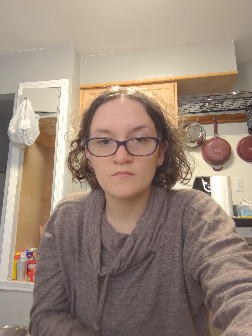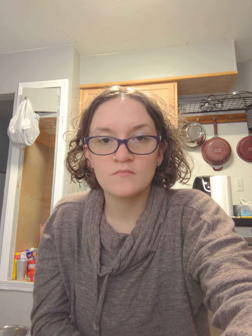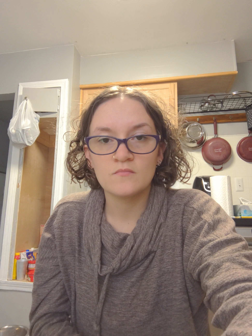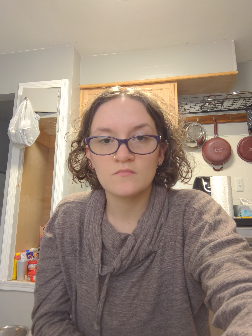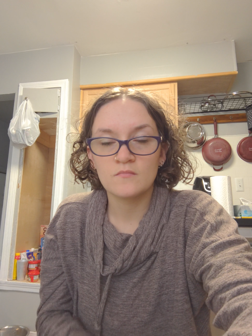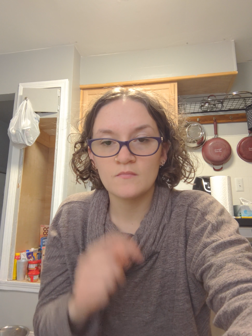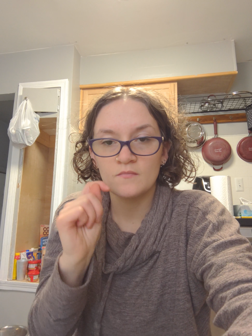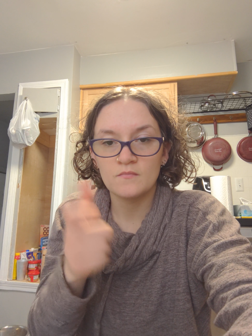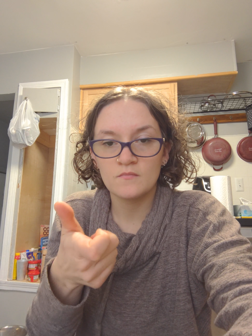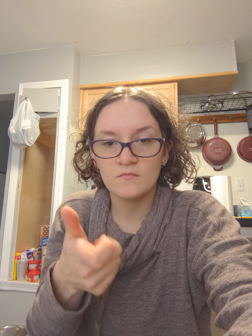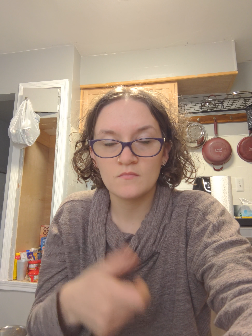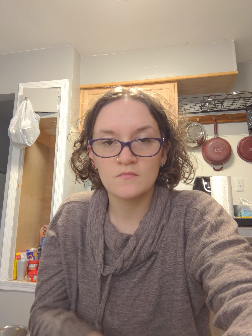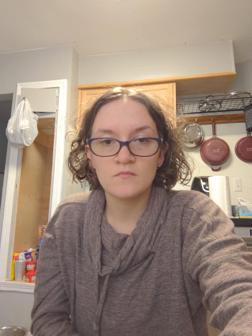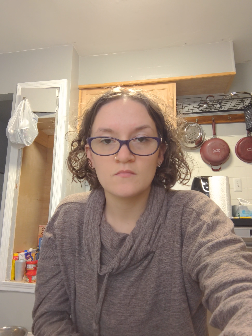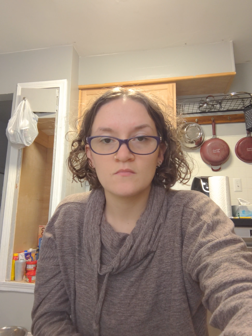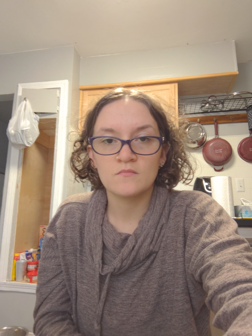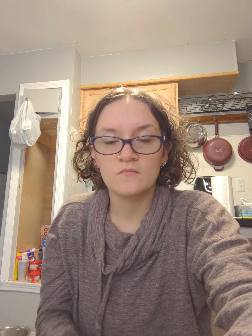fast